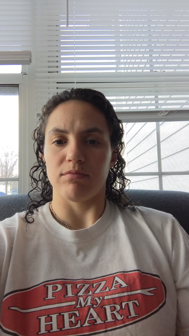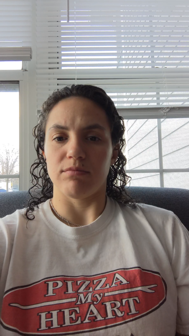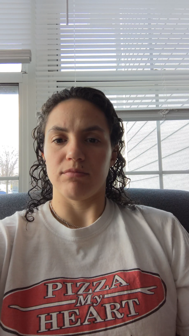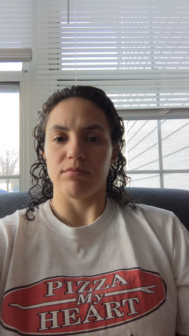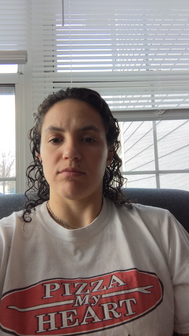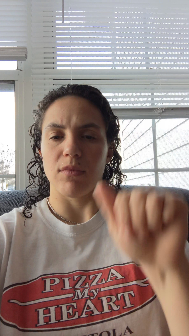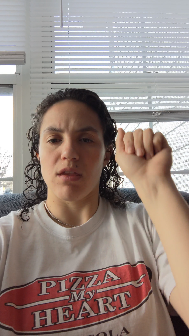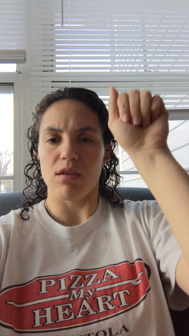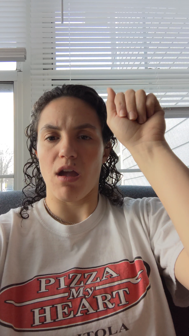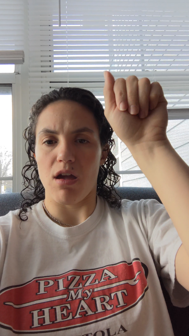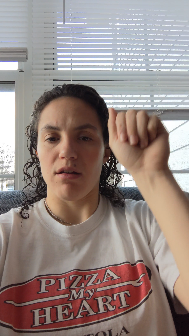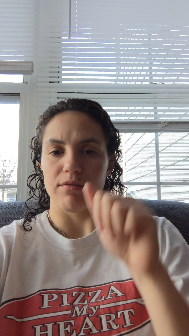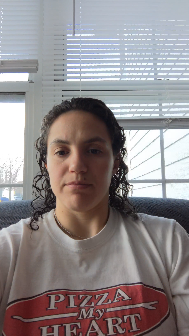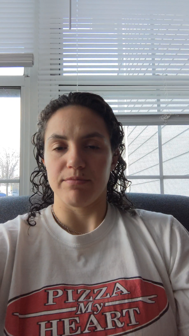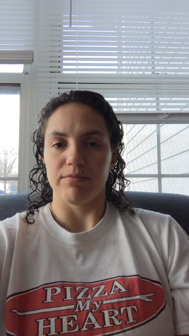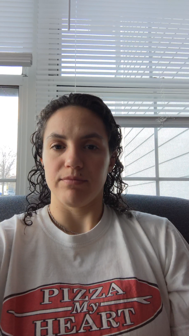knock